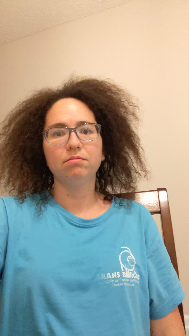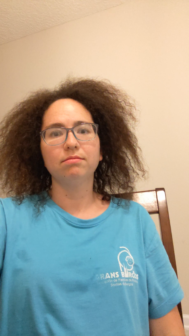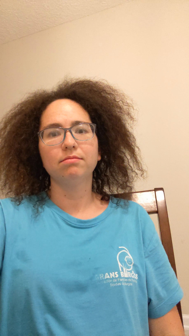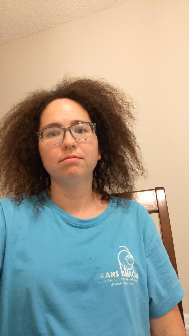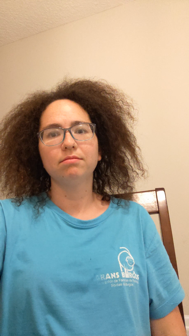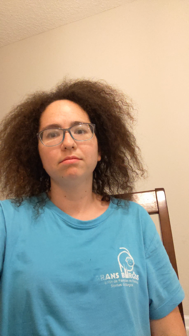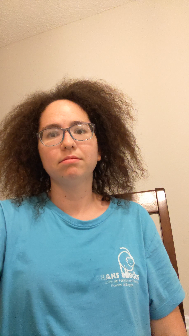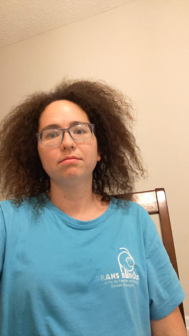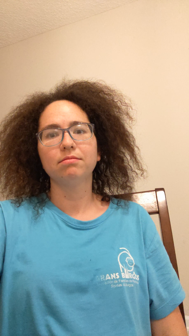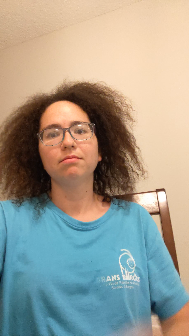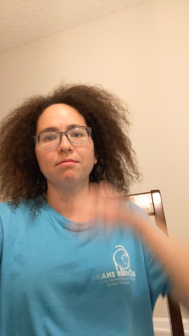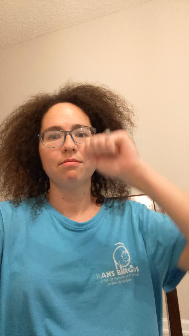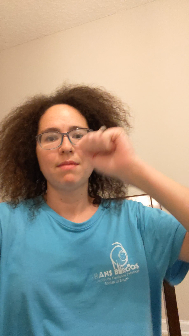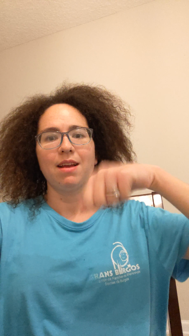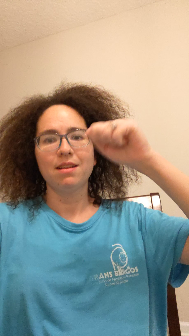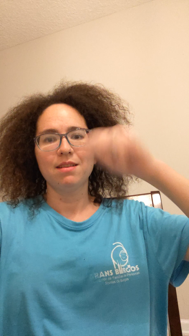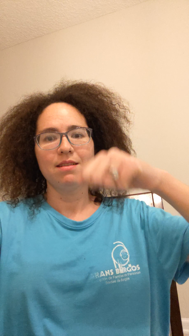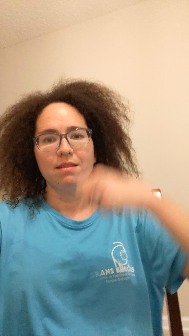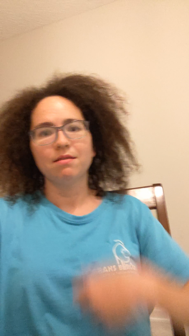rock